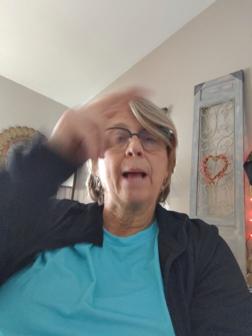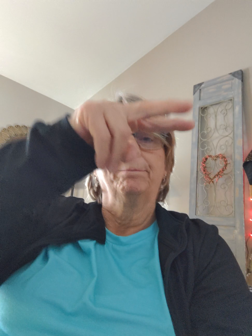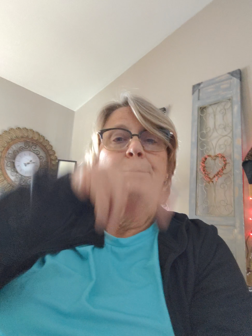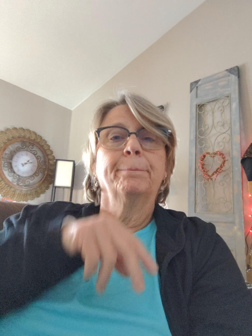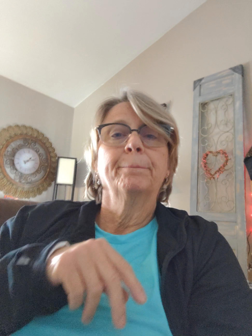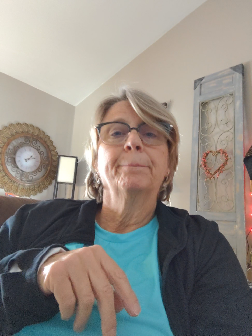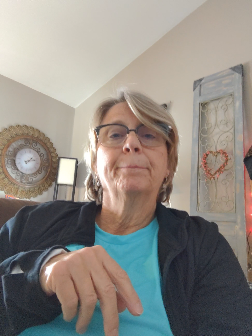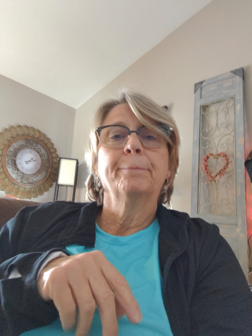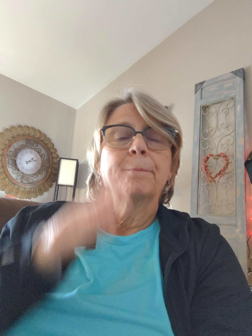jump